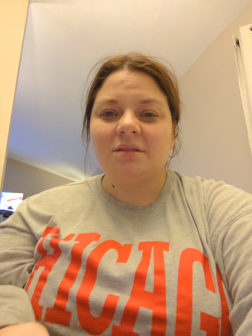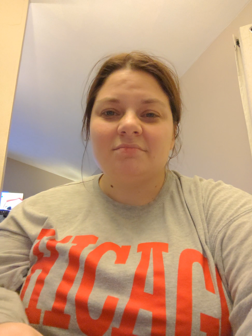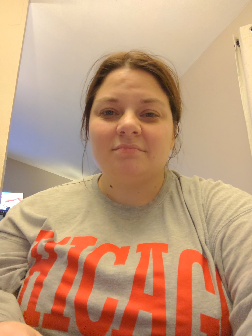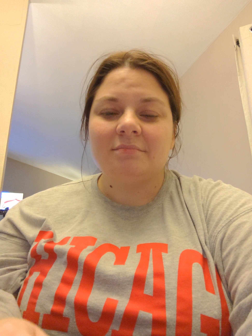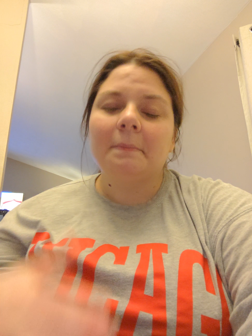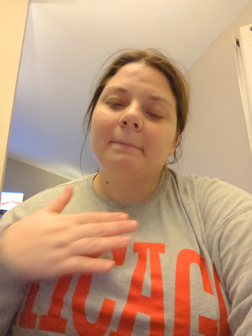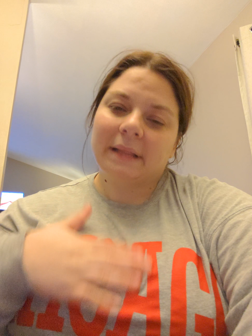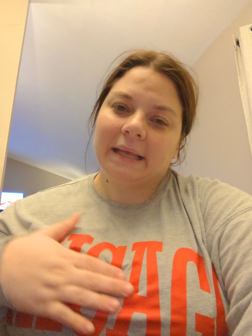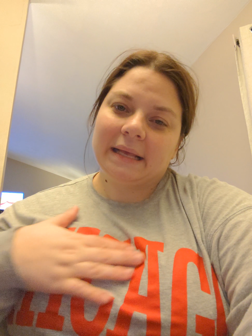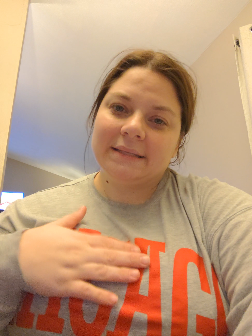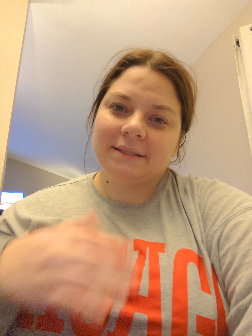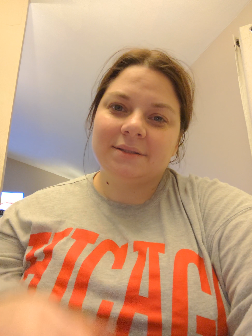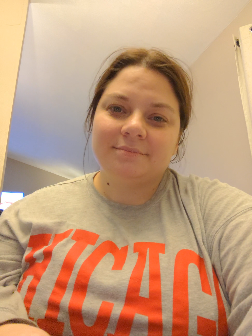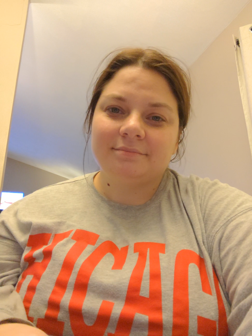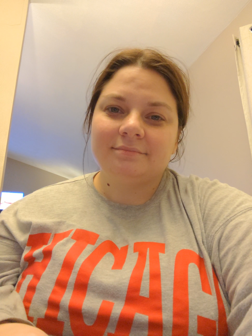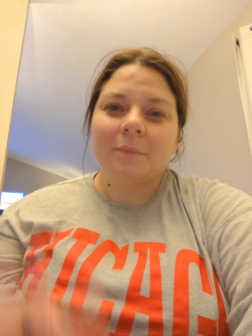please